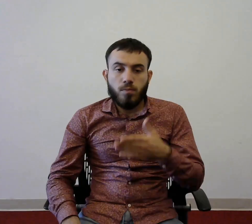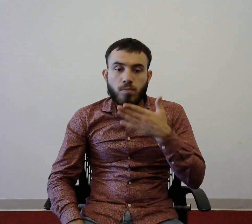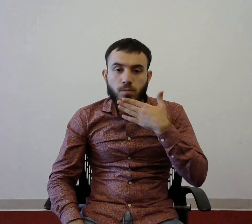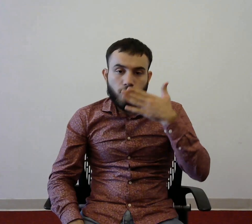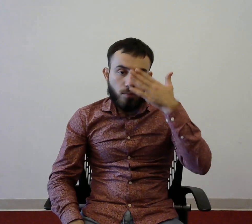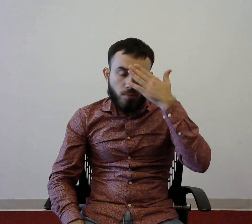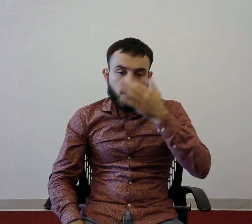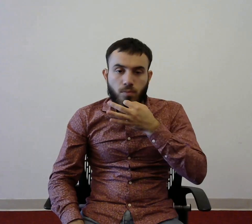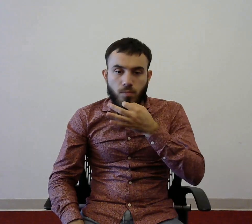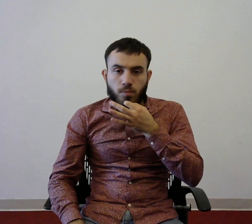yazda